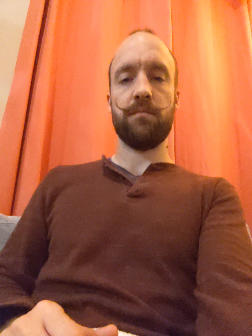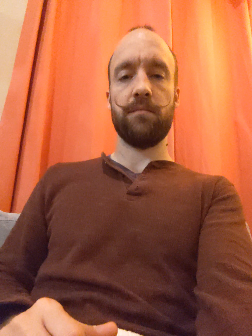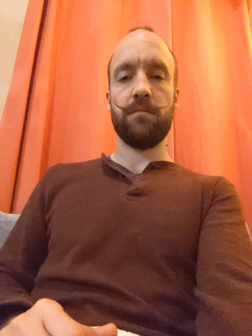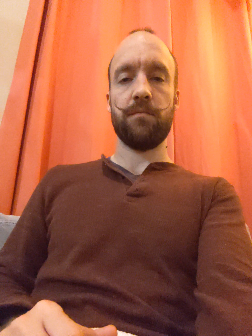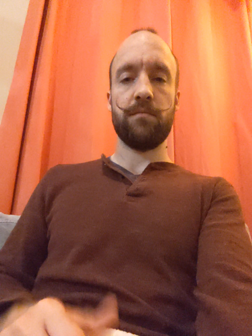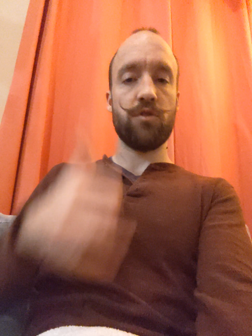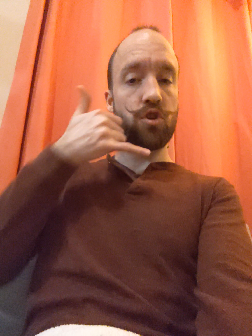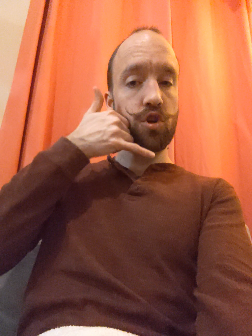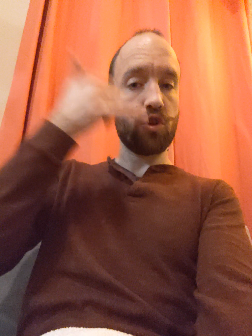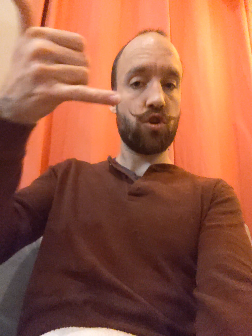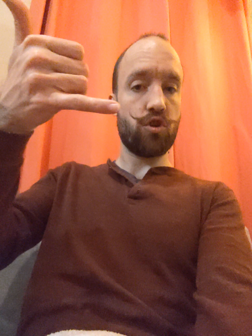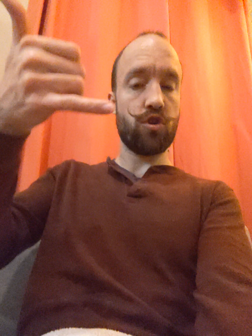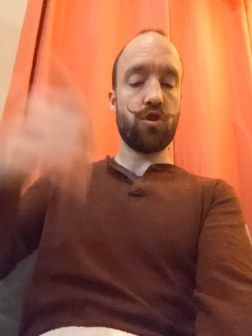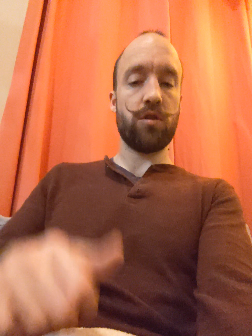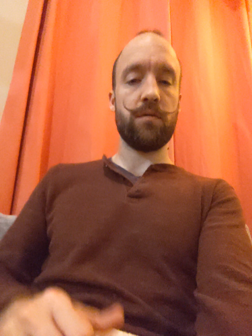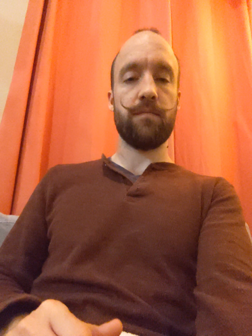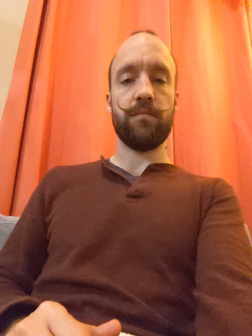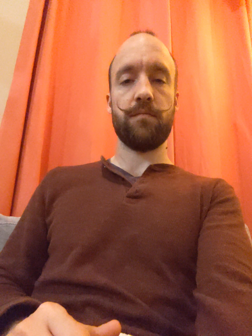call on the phone